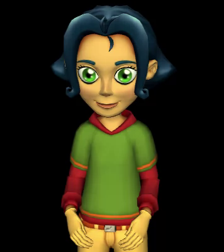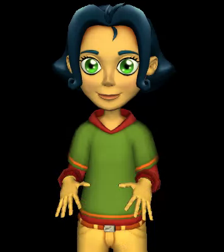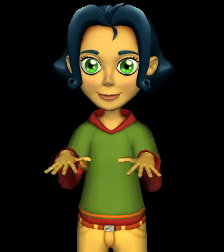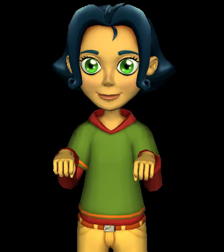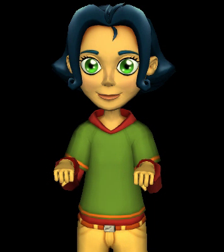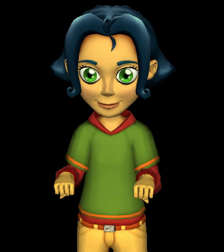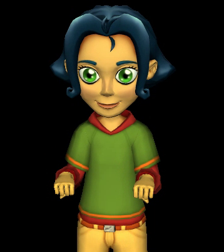مشغول